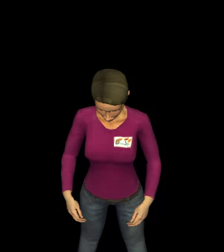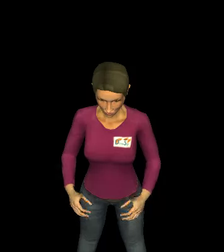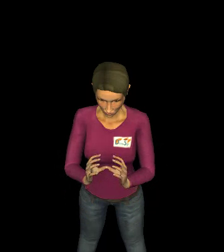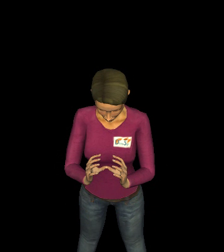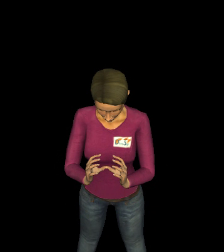أرض